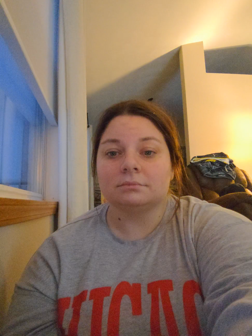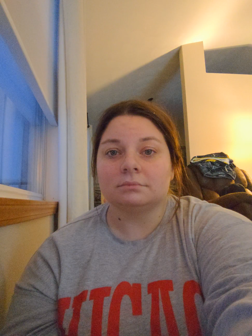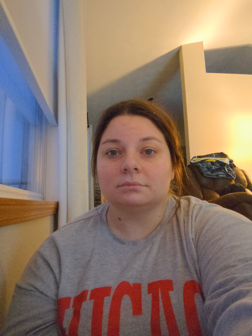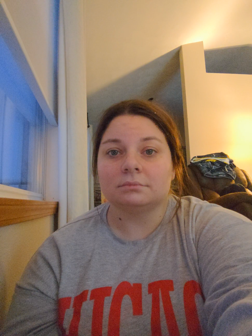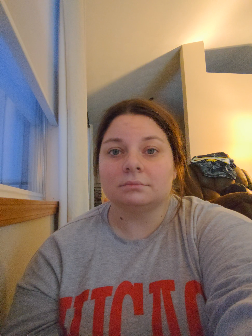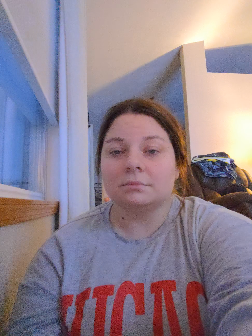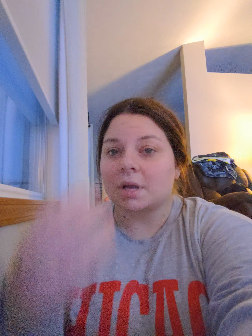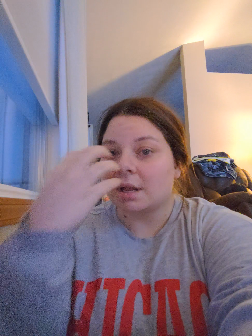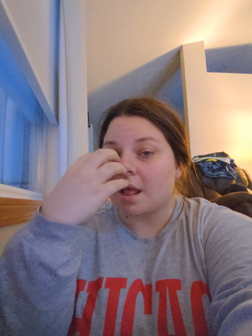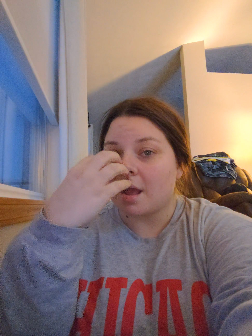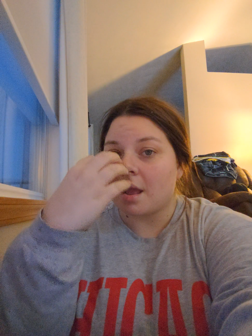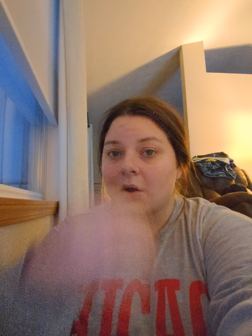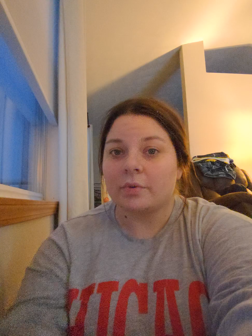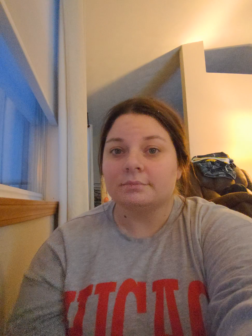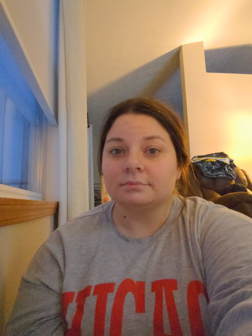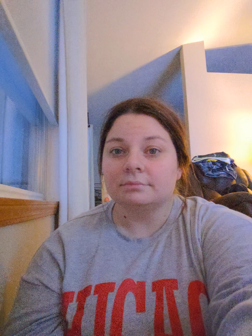clown